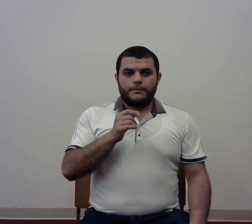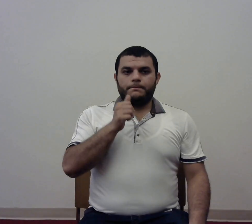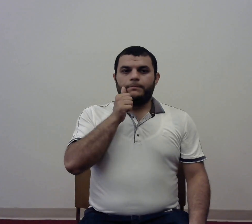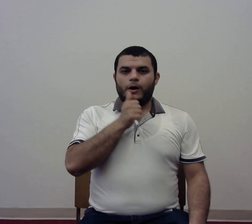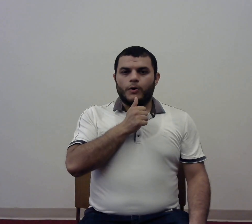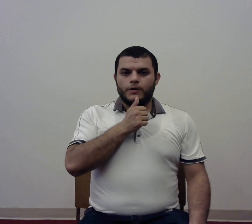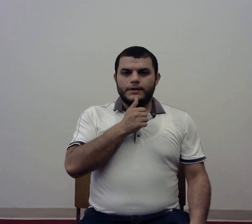parol